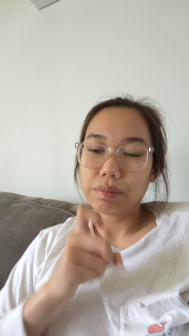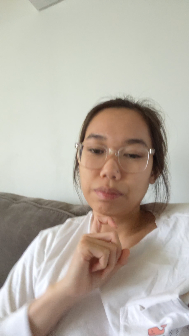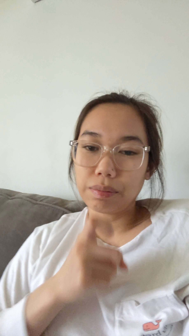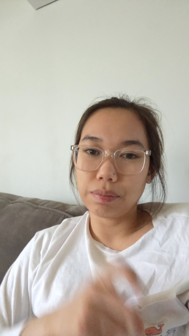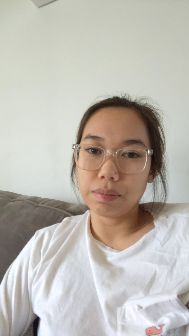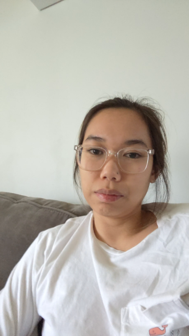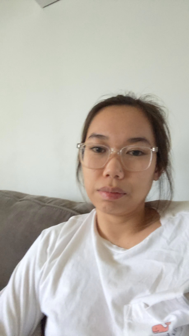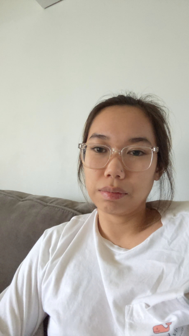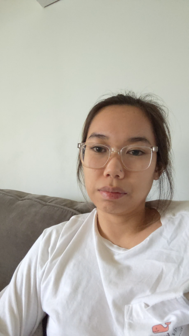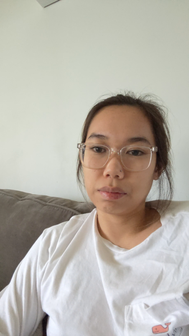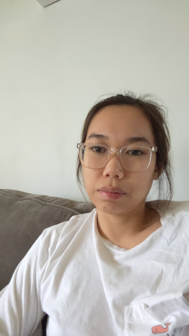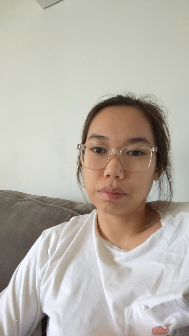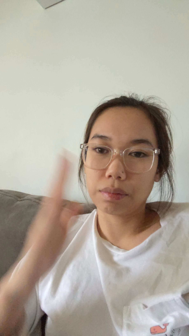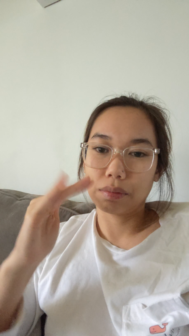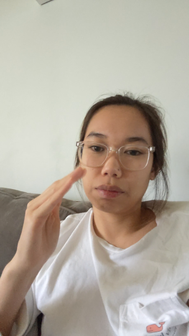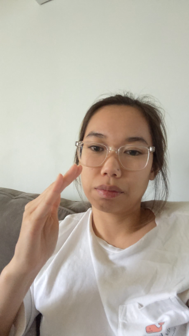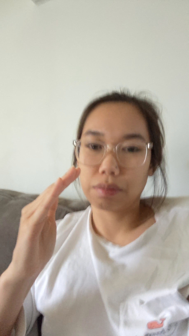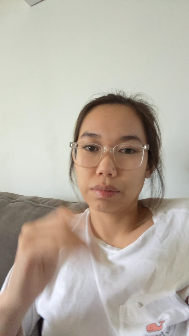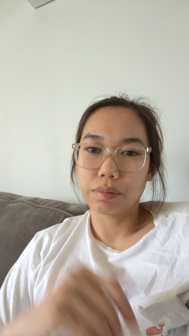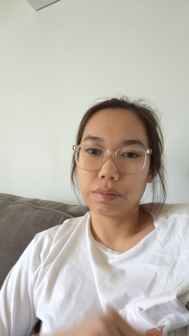downtown